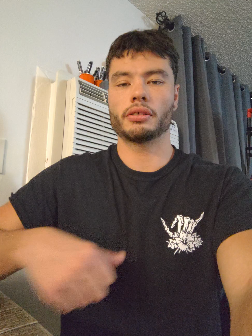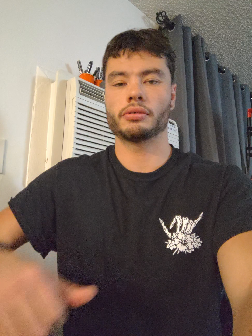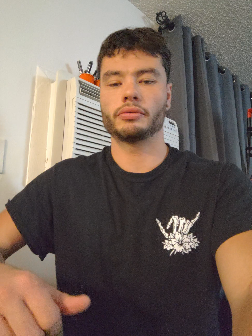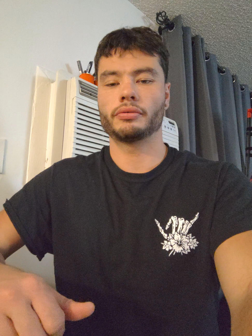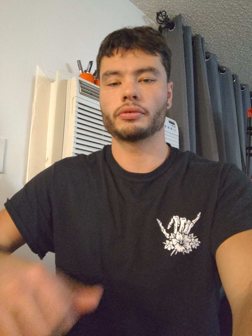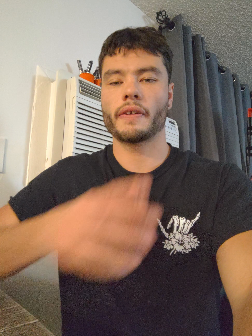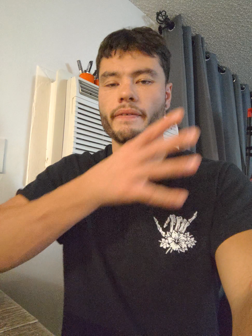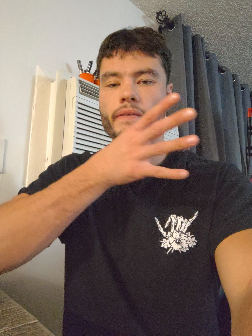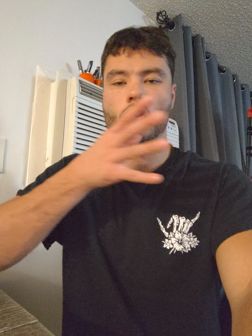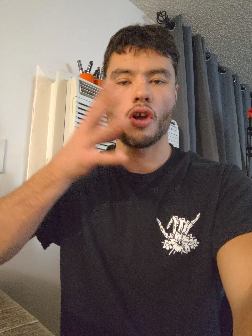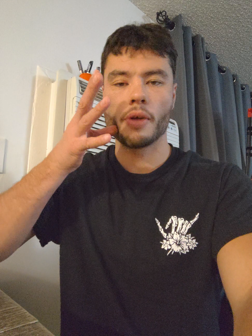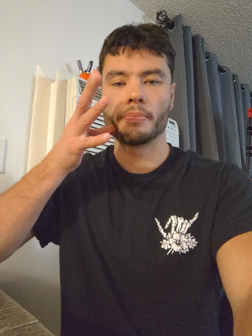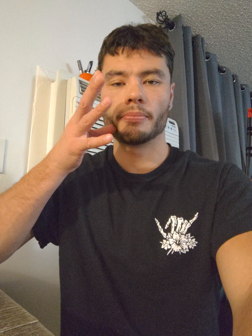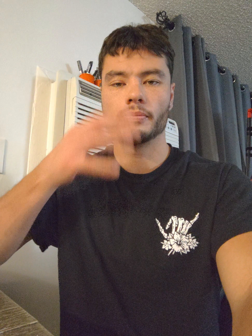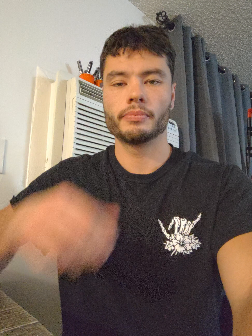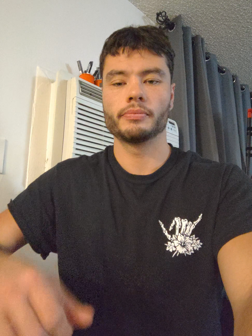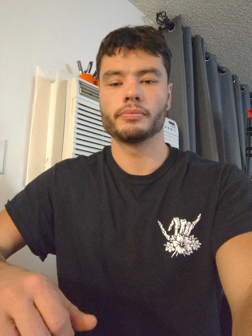farm